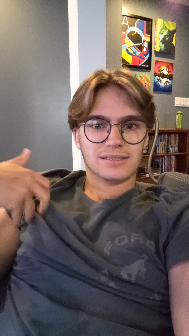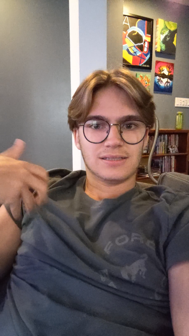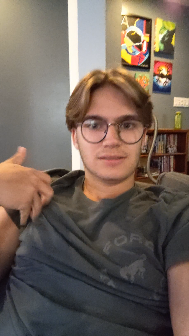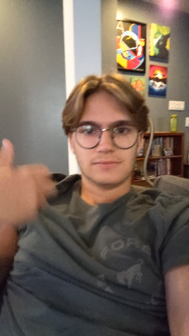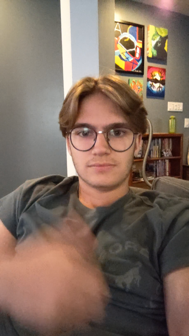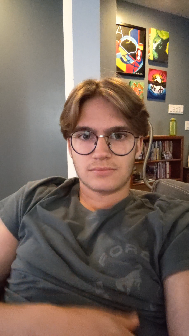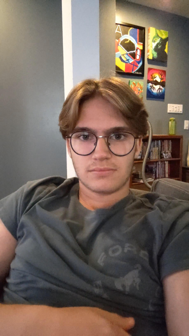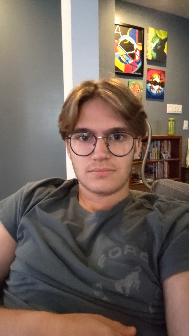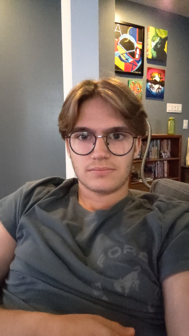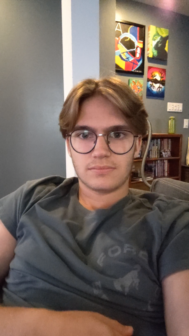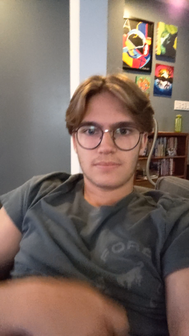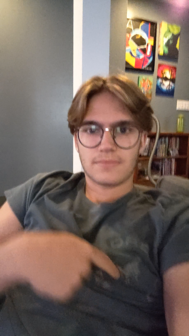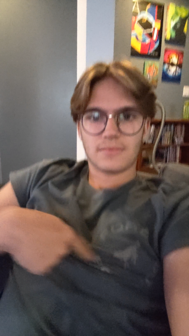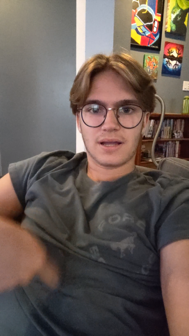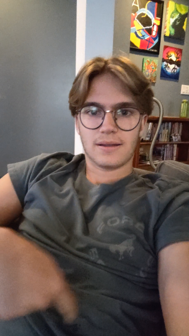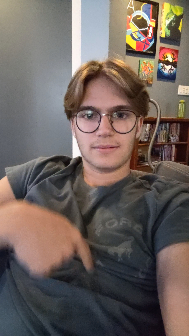belly button